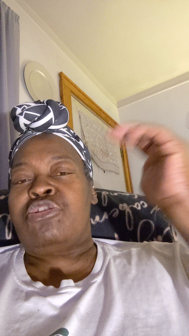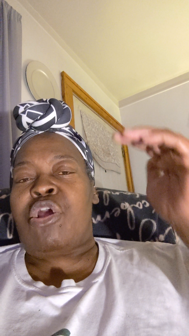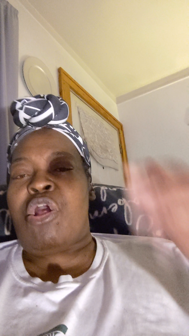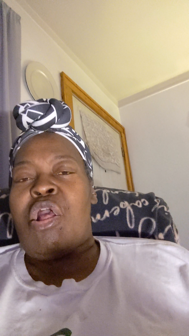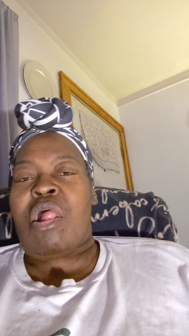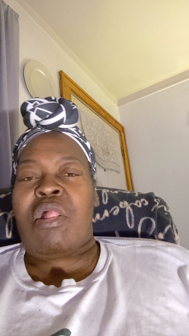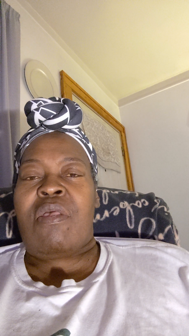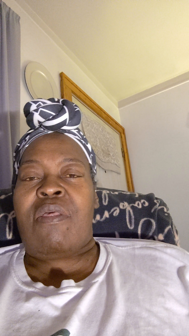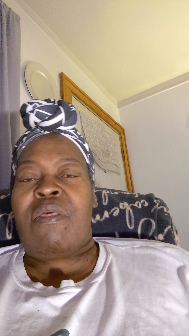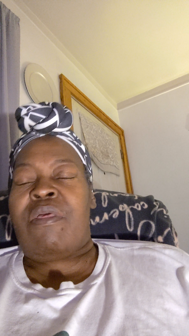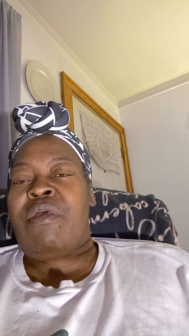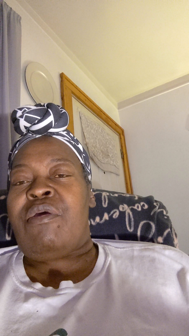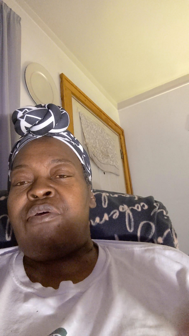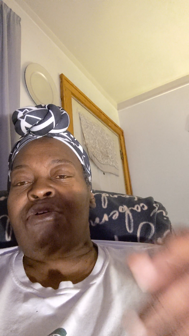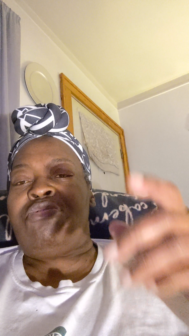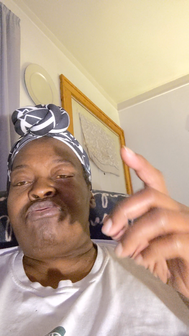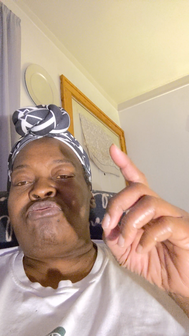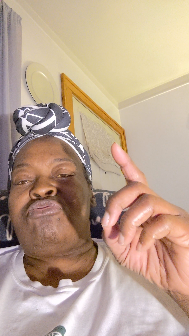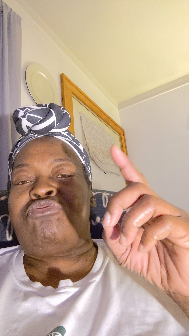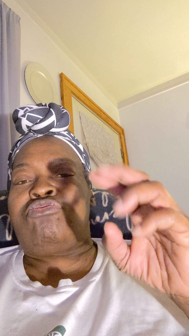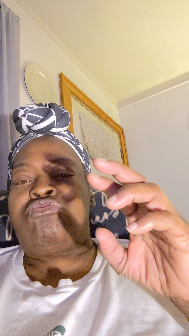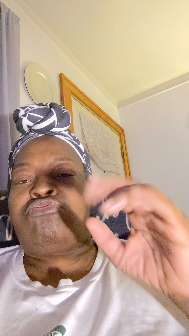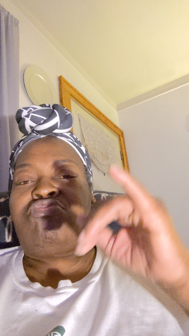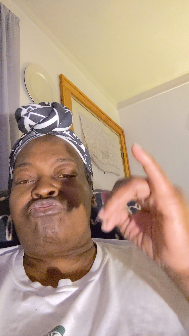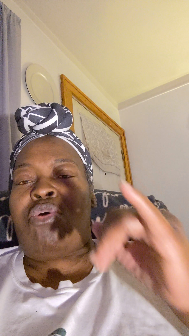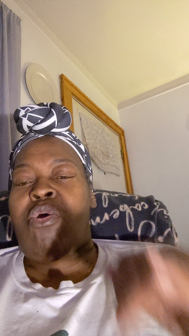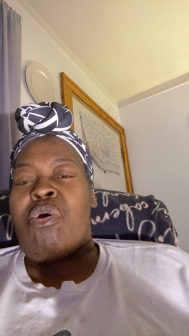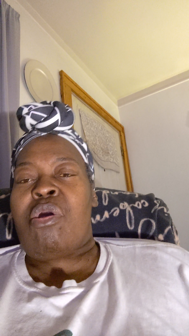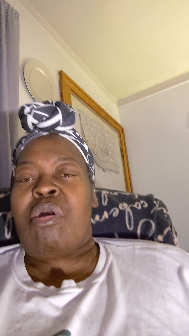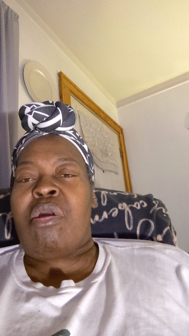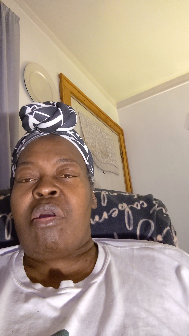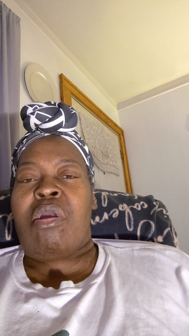draw